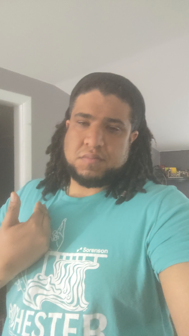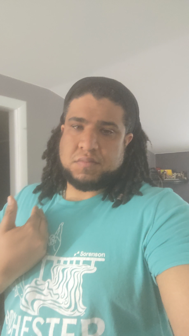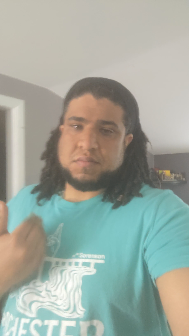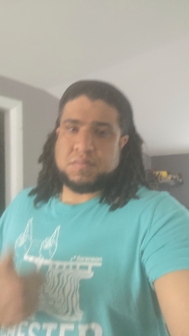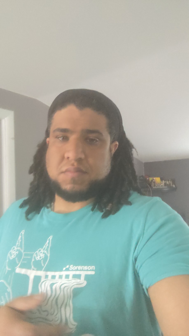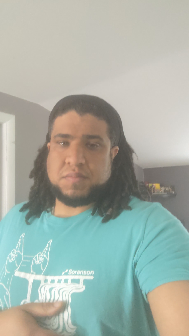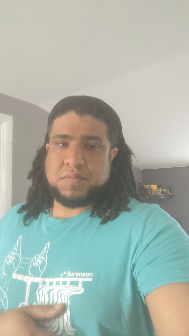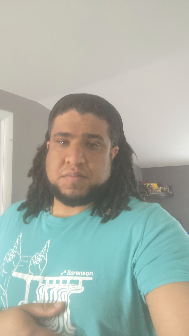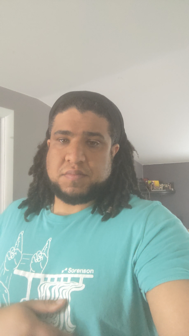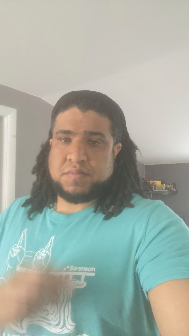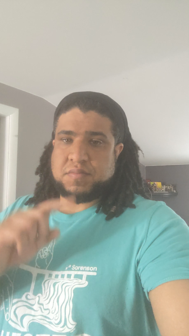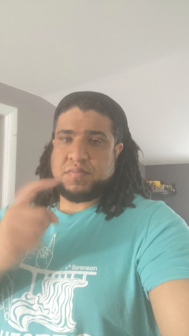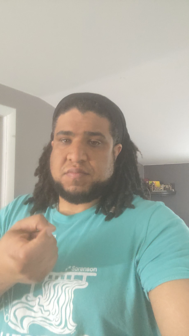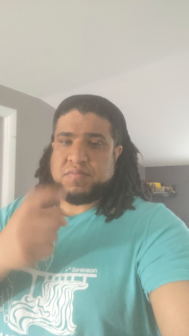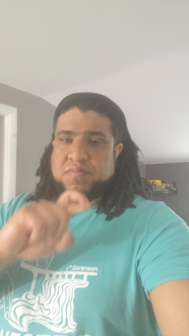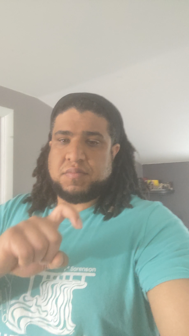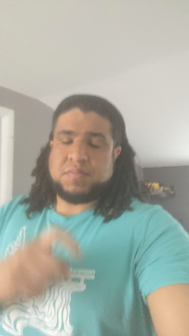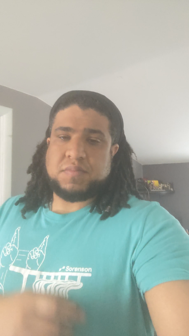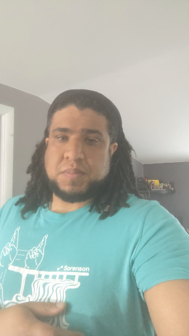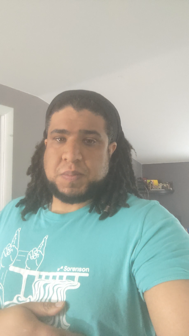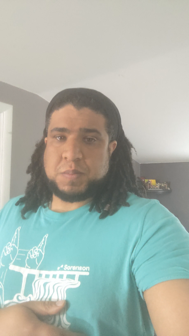friend